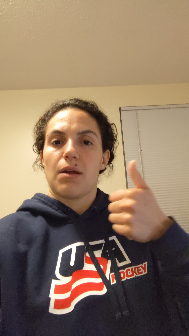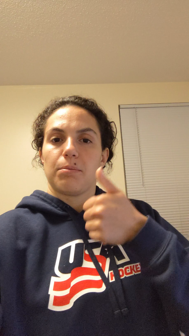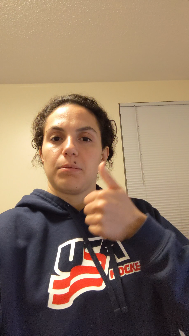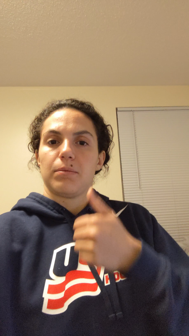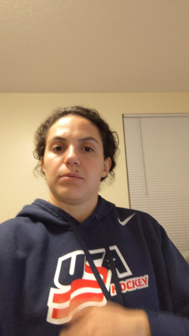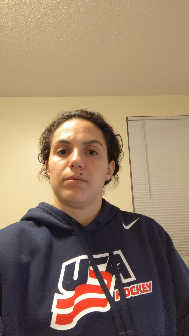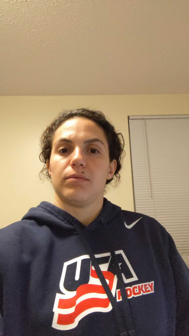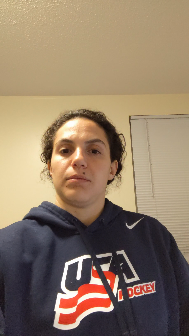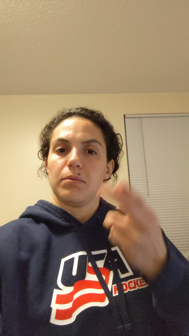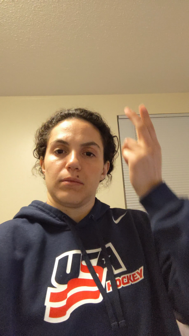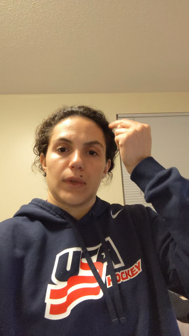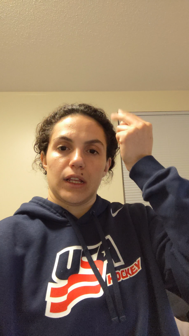bunny